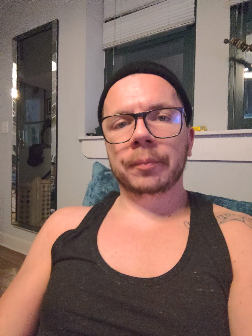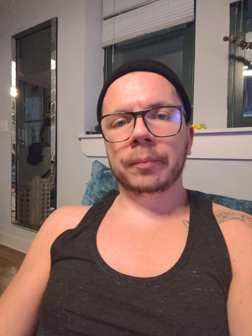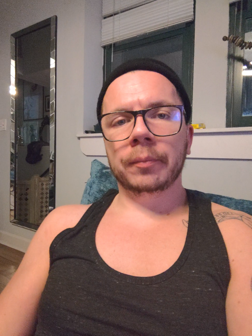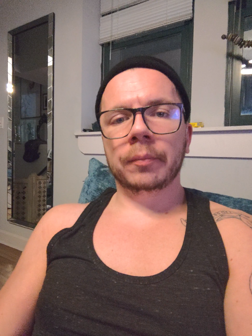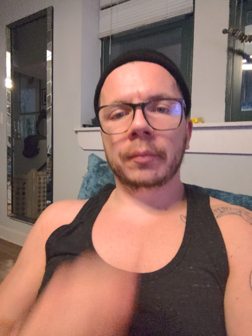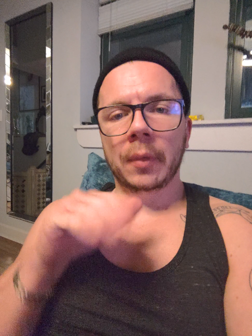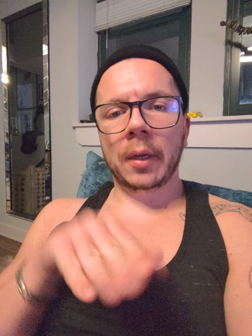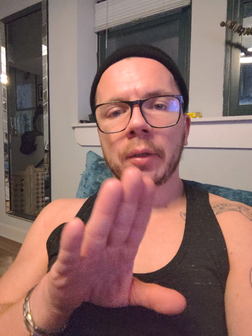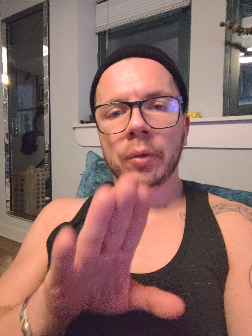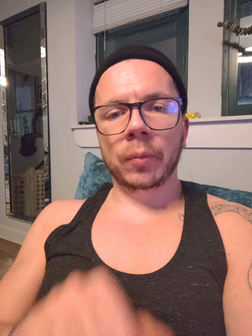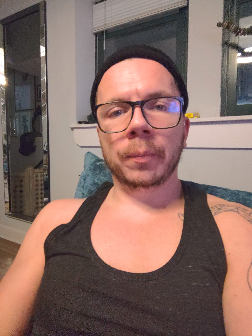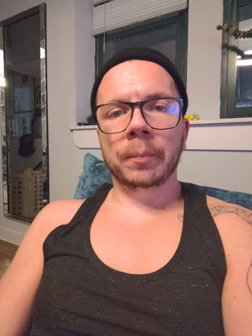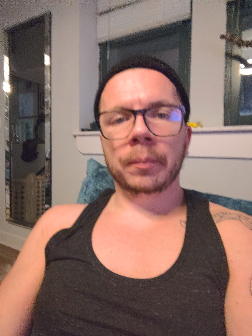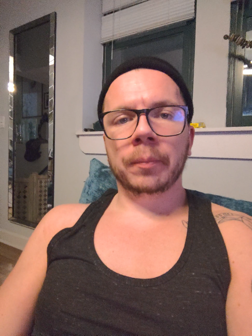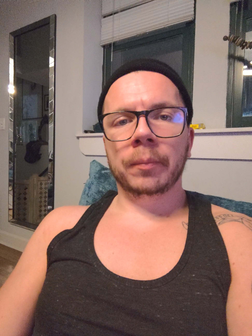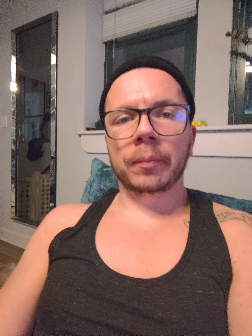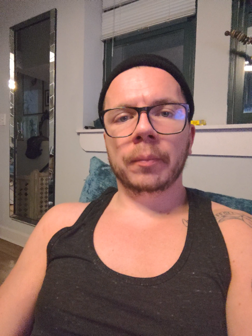into